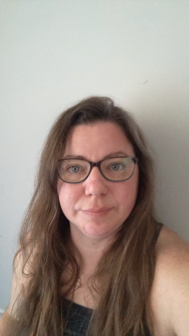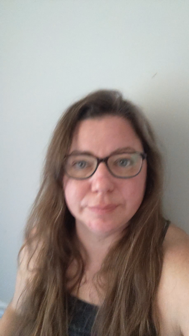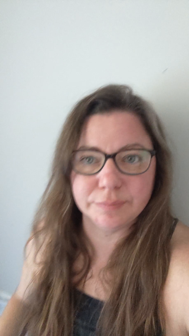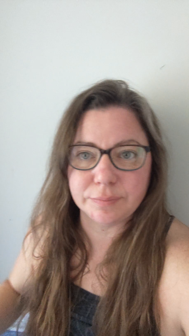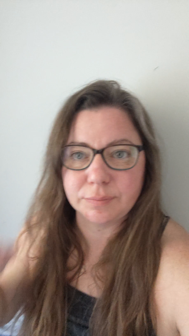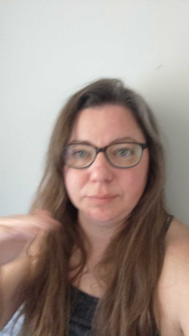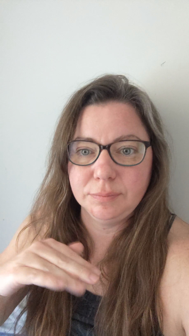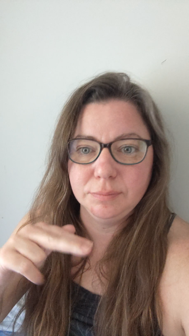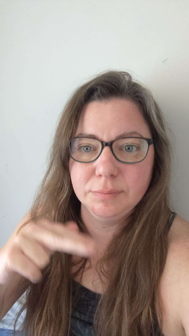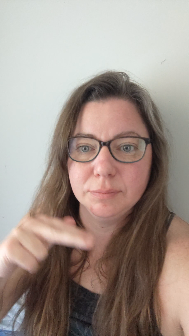nurse